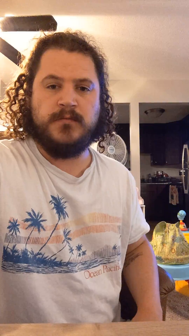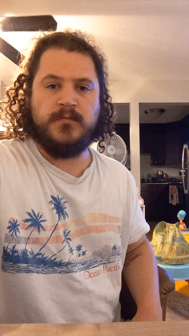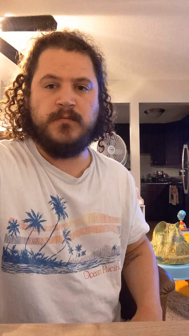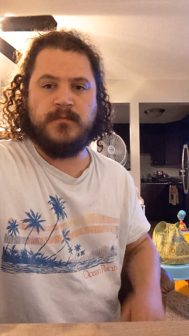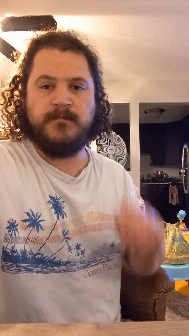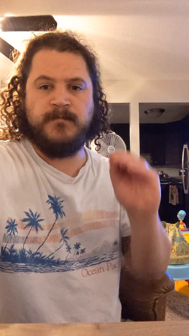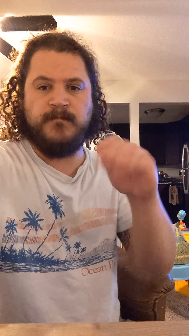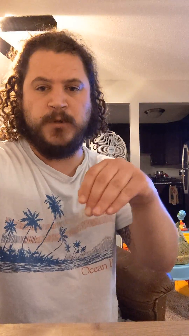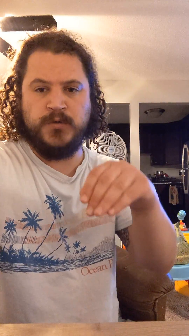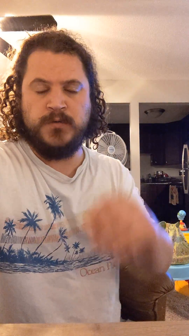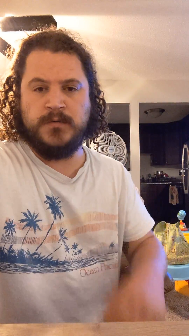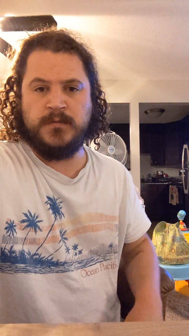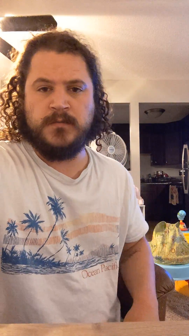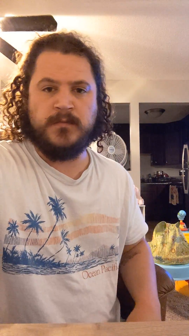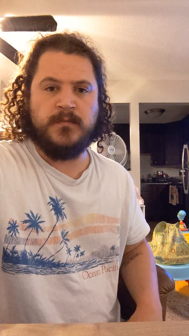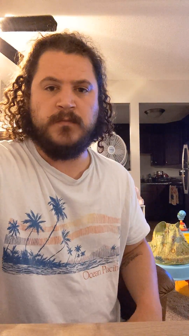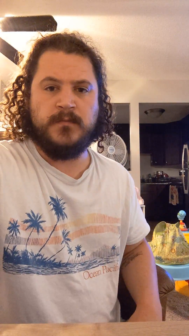put